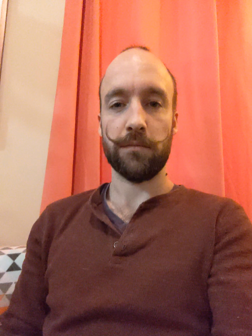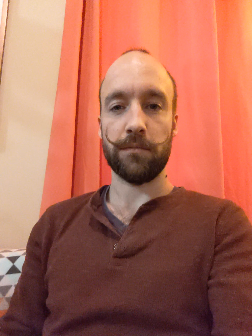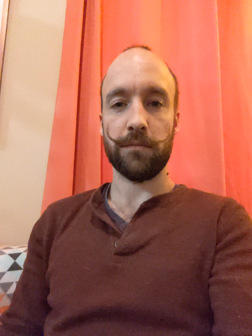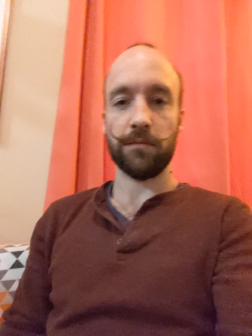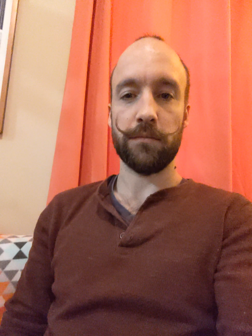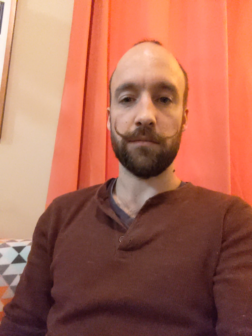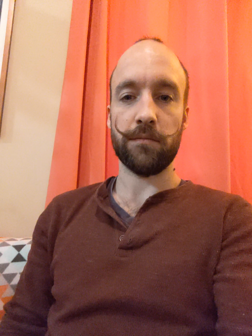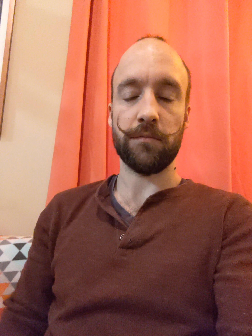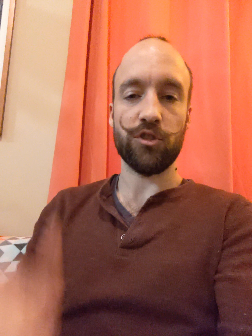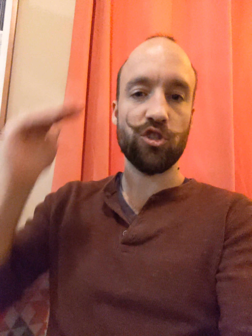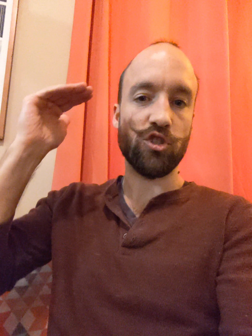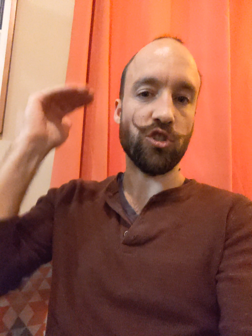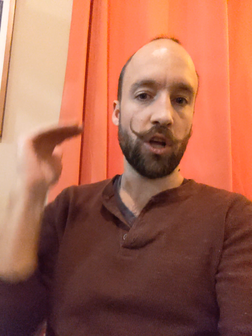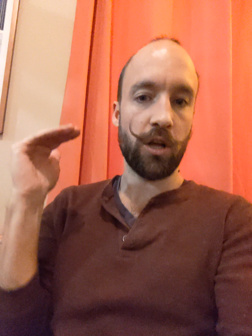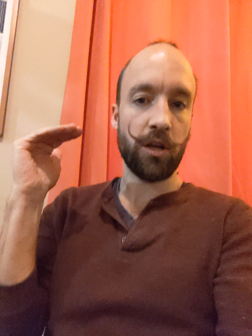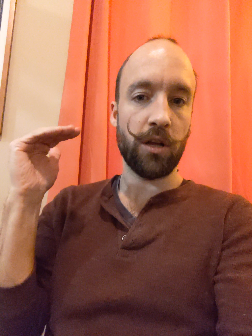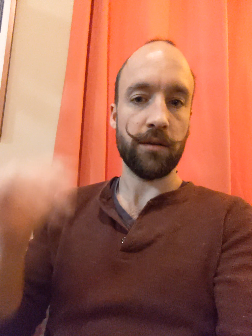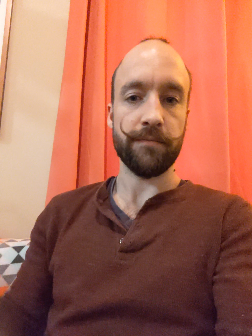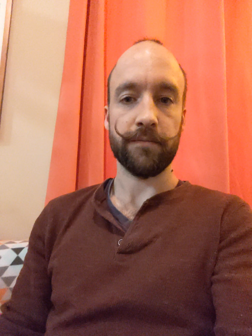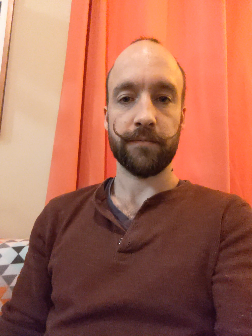child